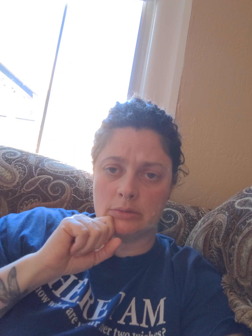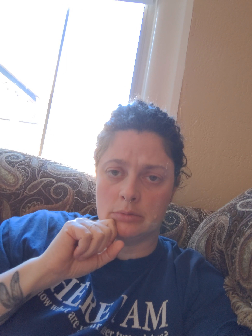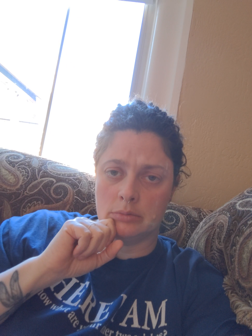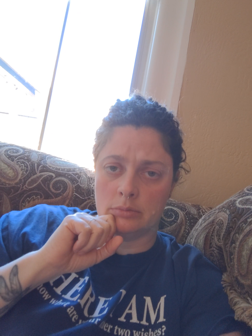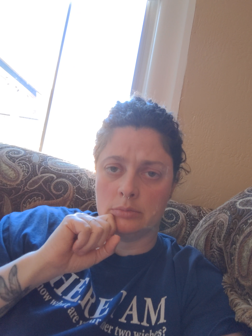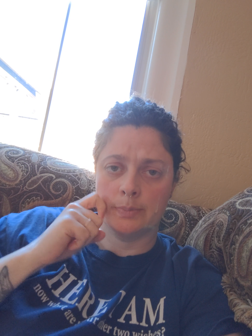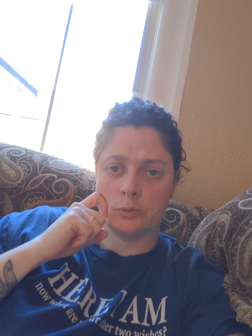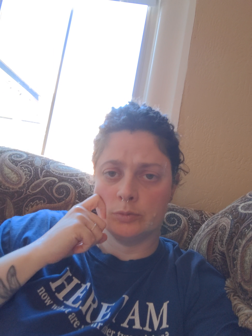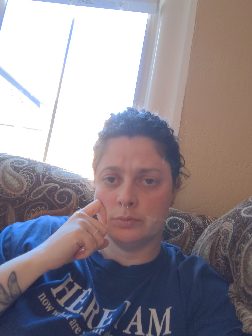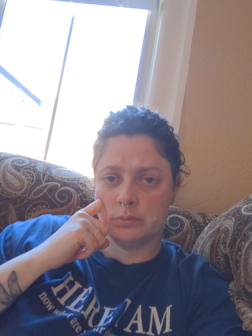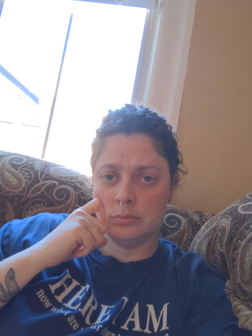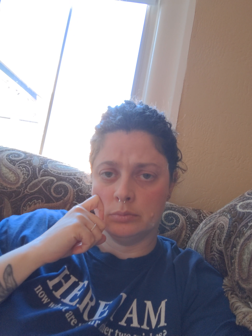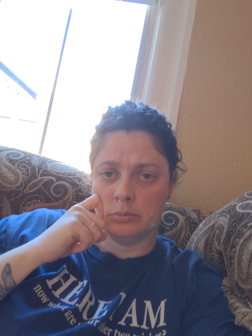apple